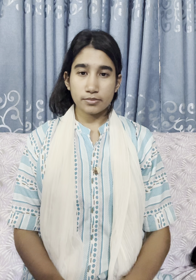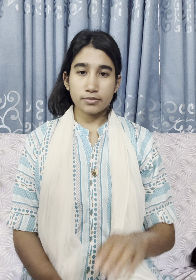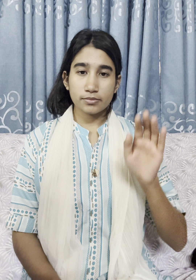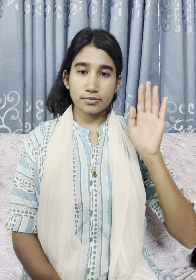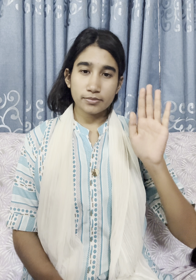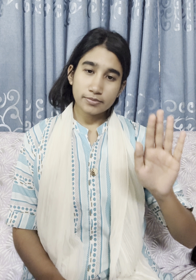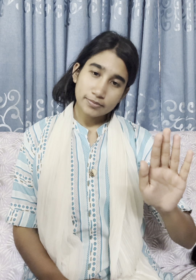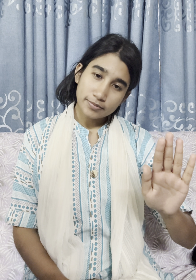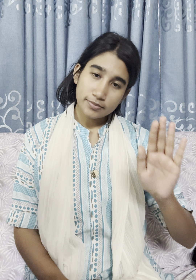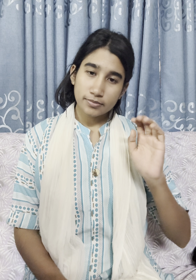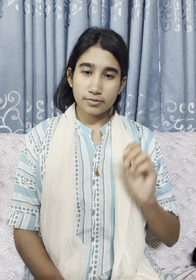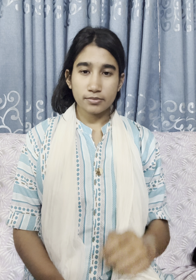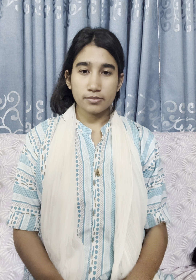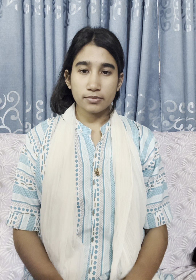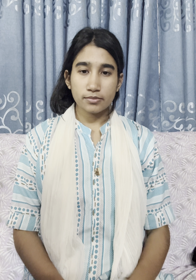আচ্ছা